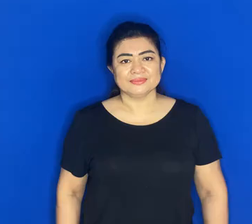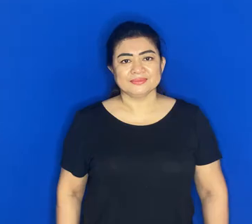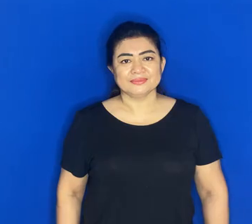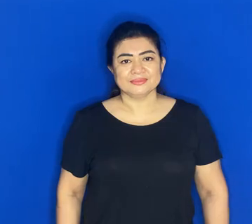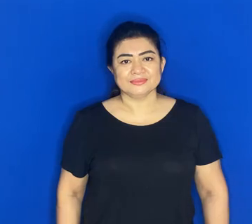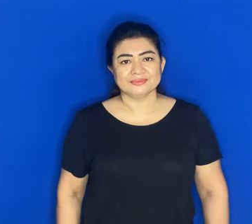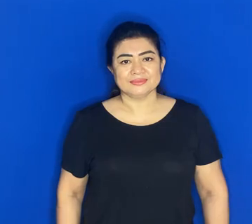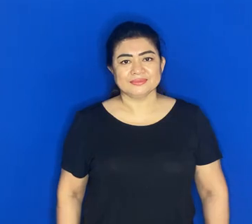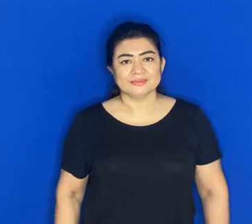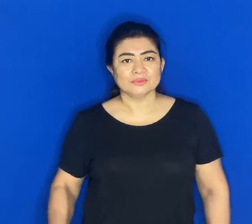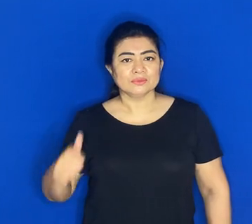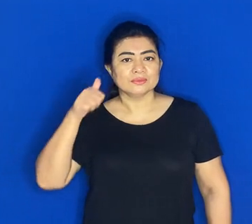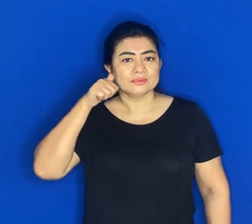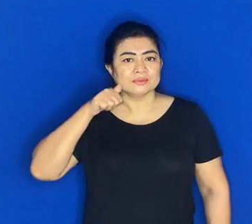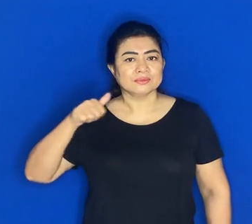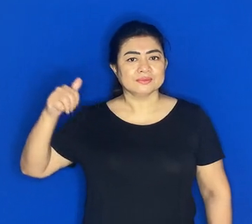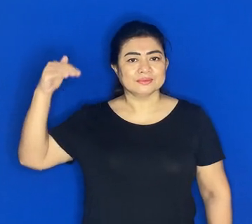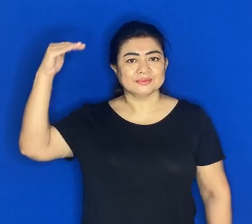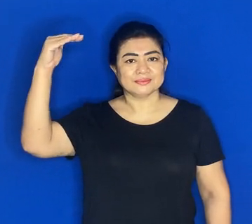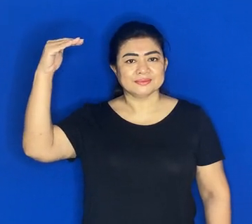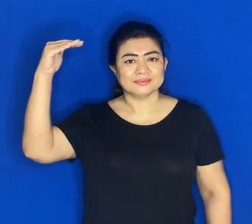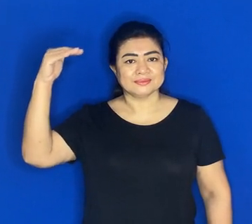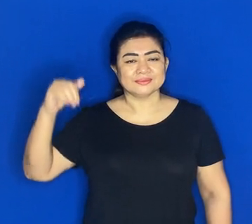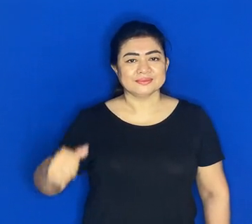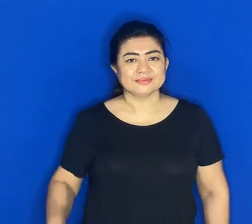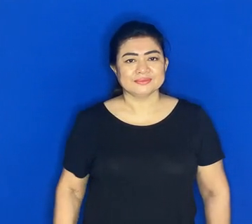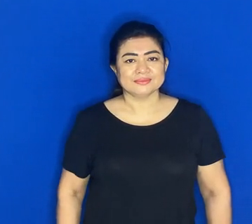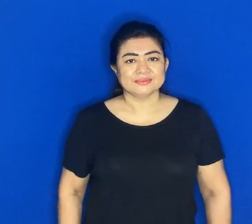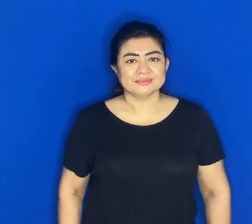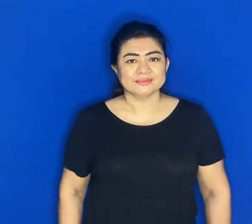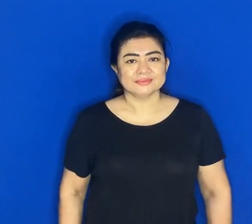woman